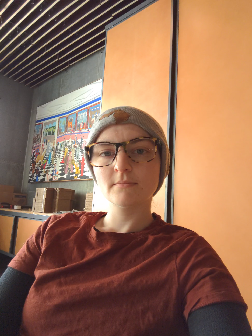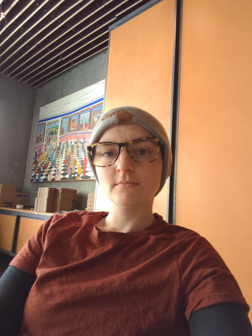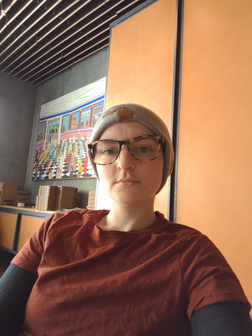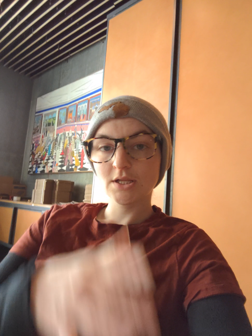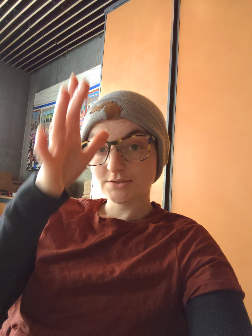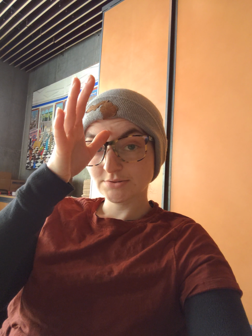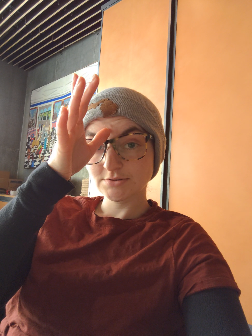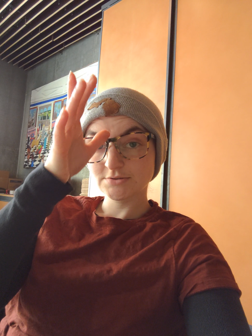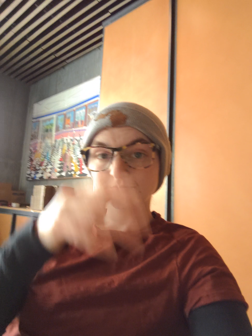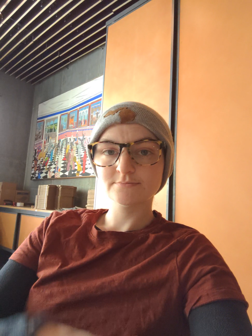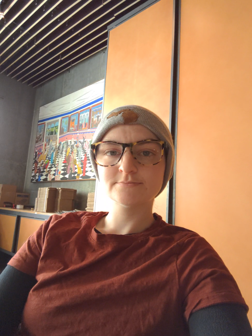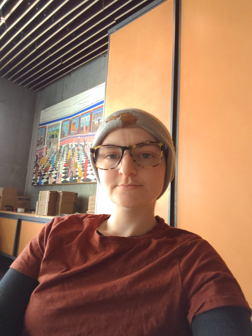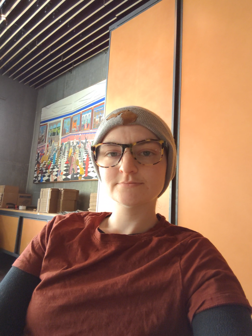dad